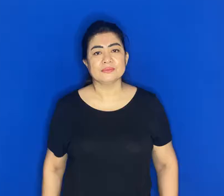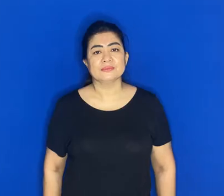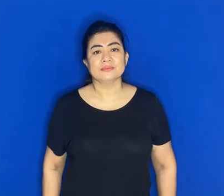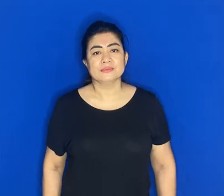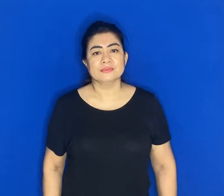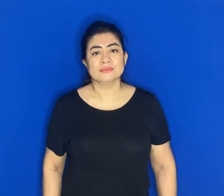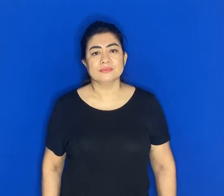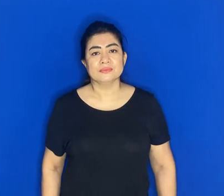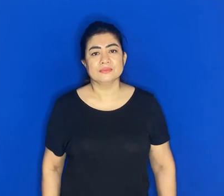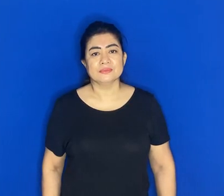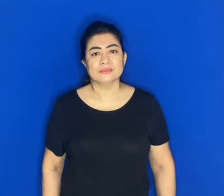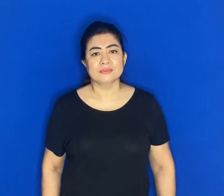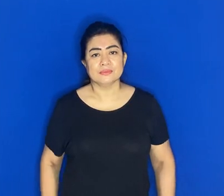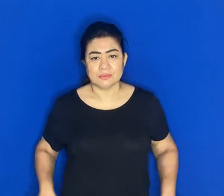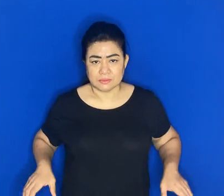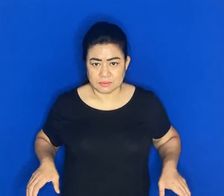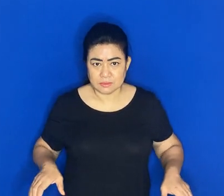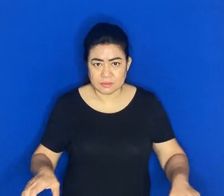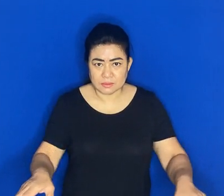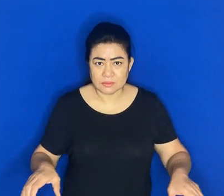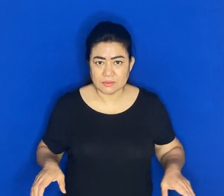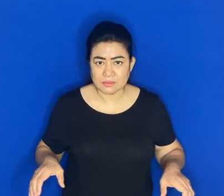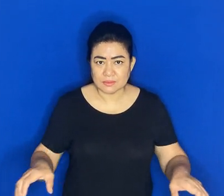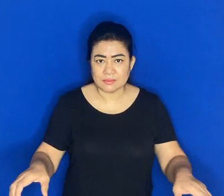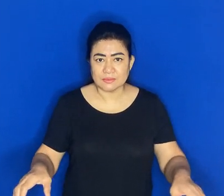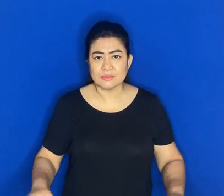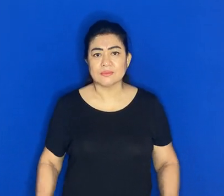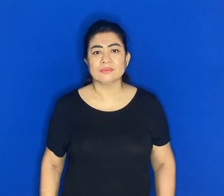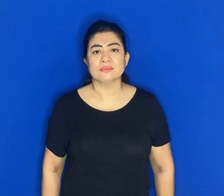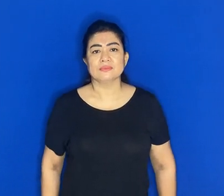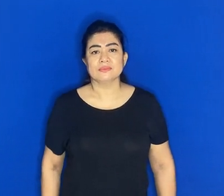weelchair person